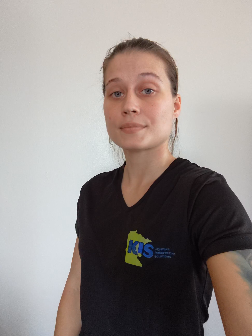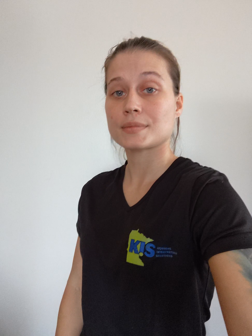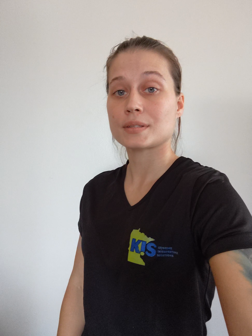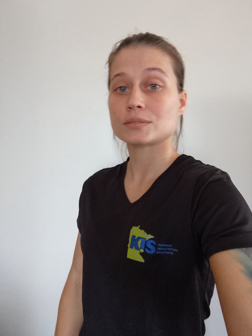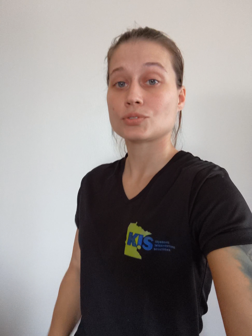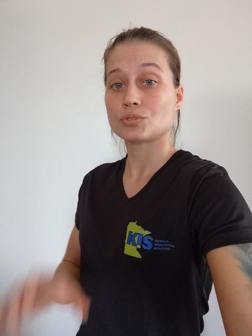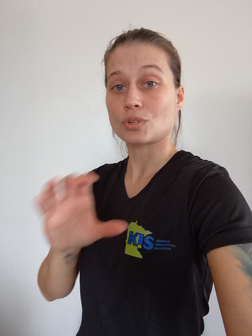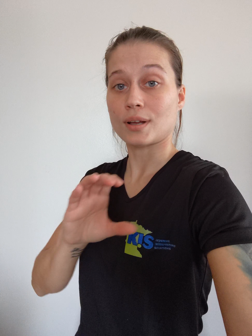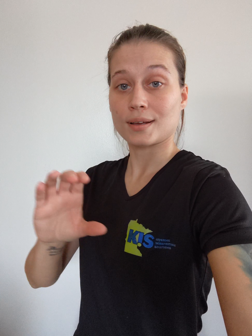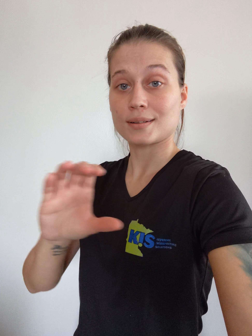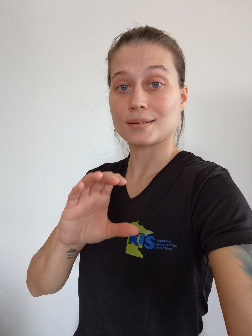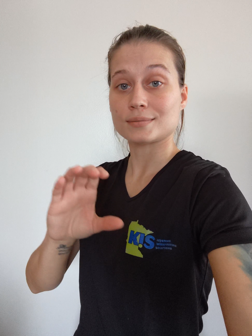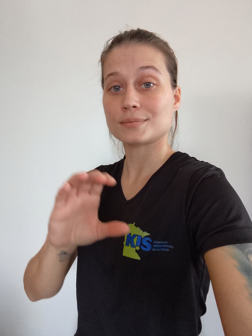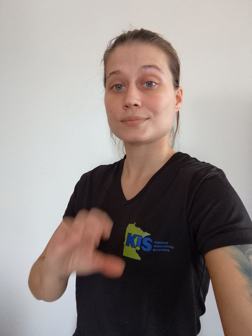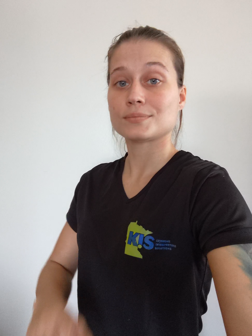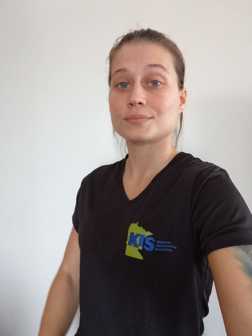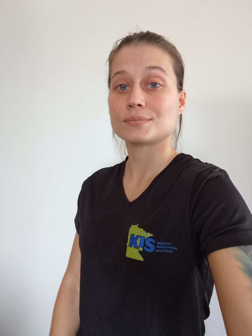chocolate